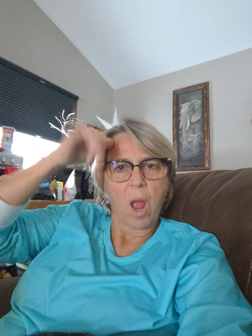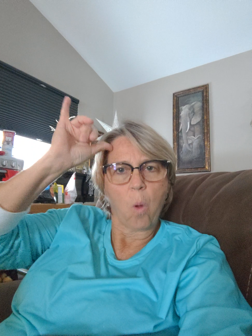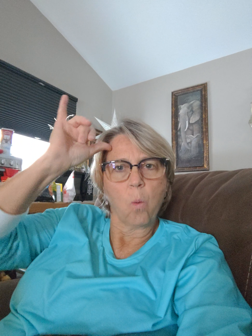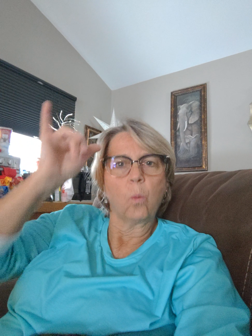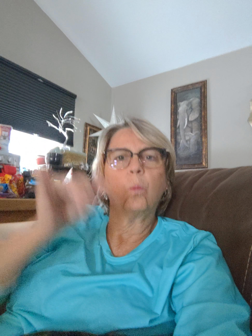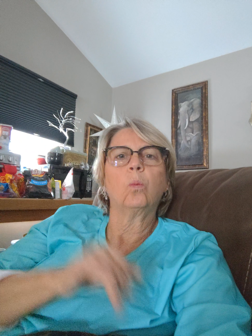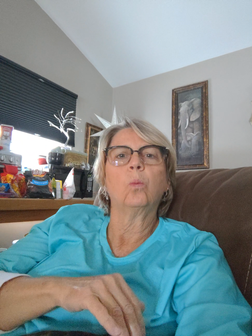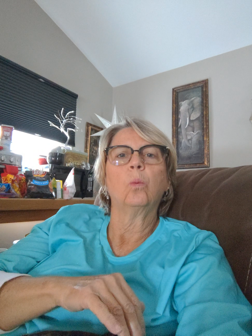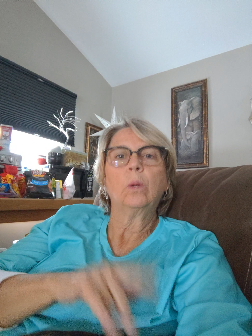cow